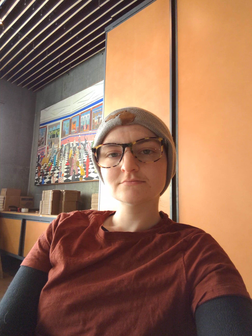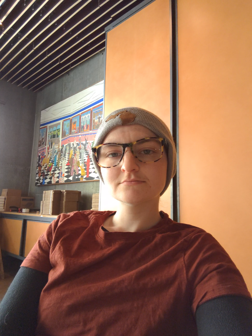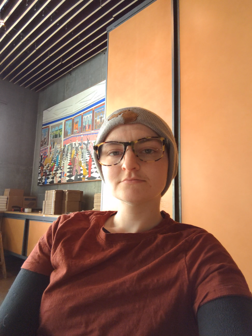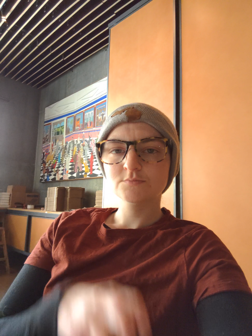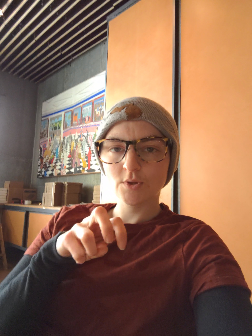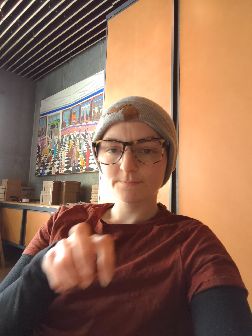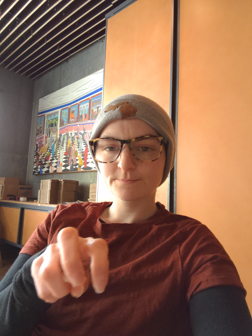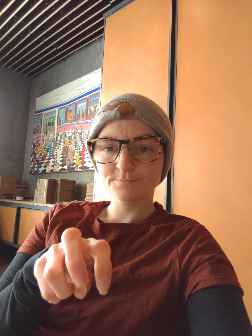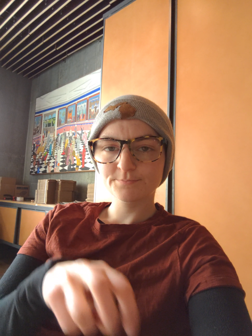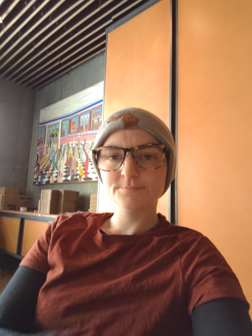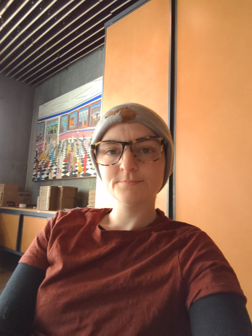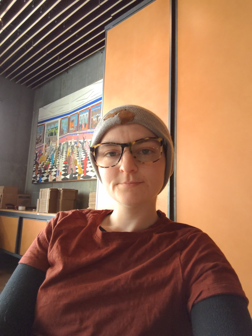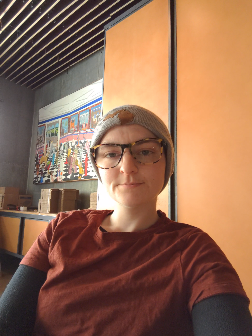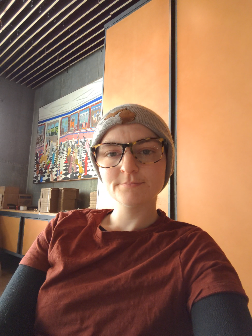ride